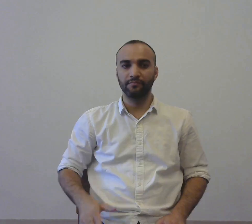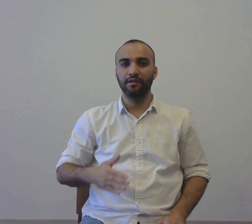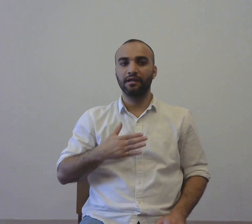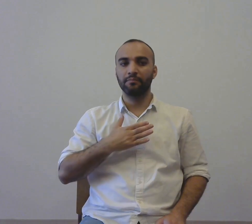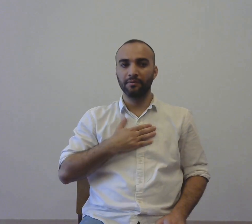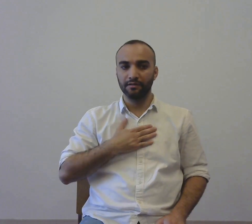mən